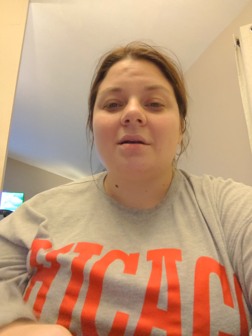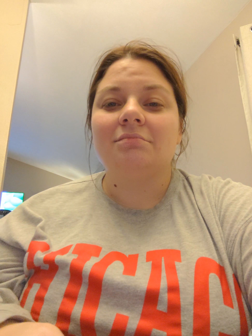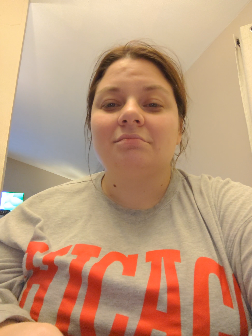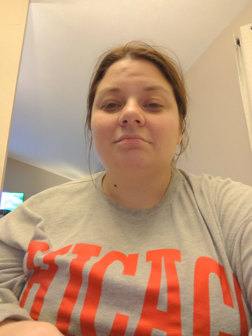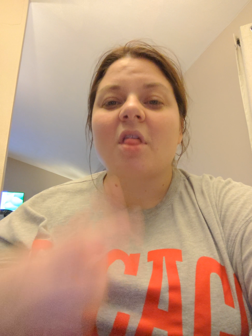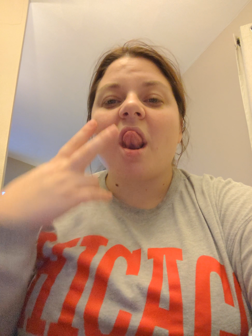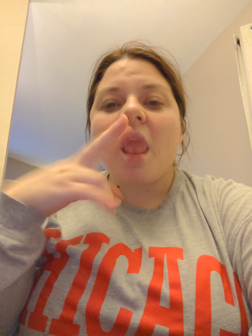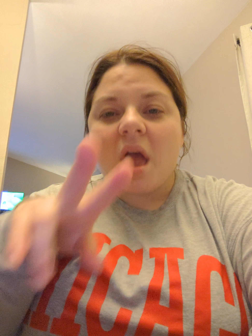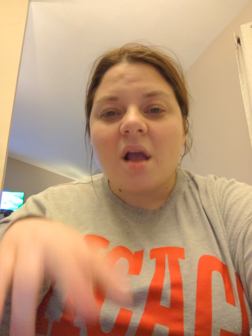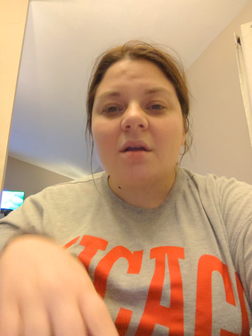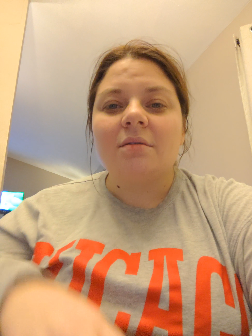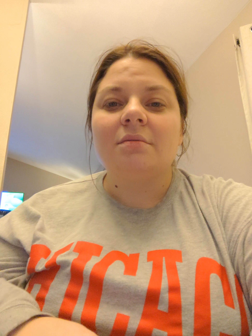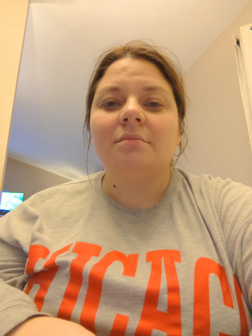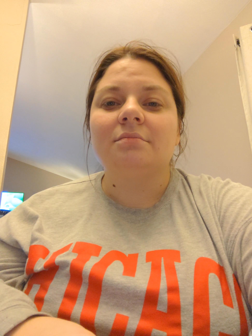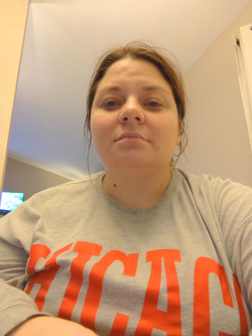look